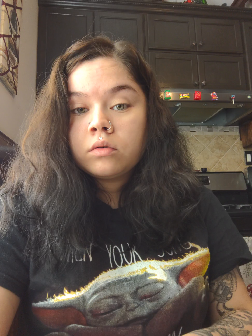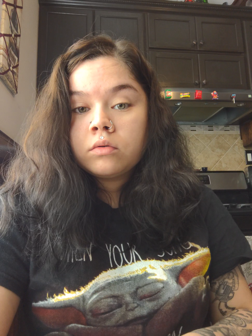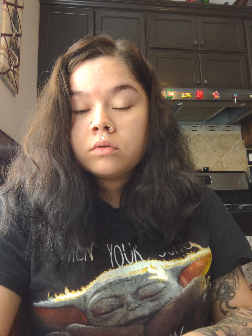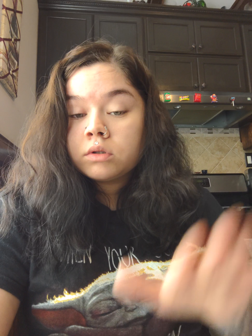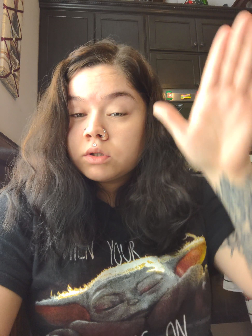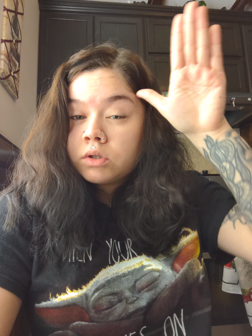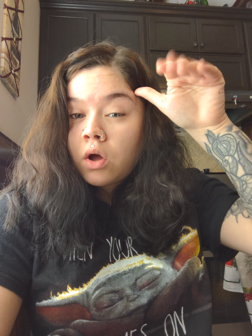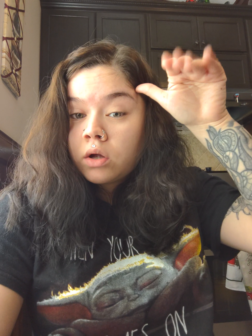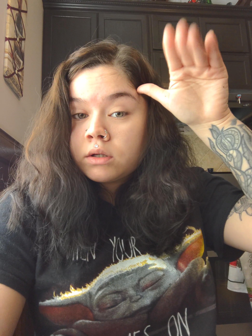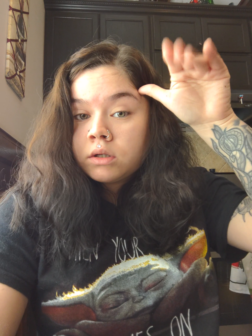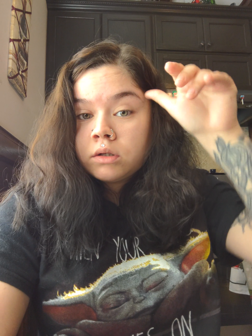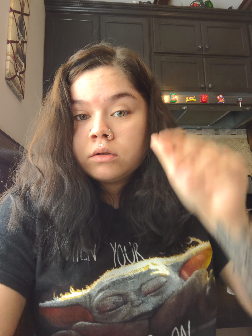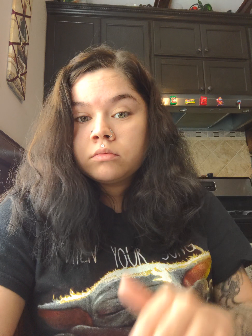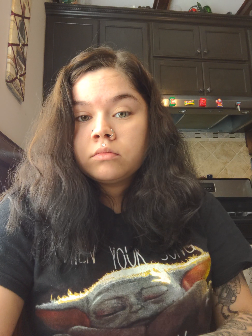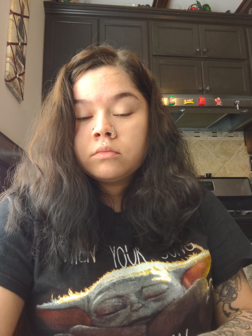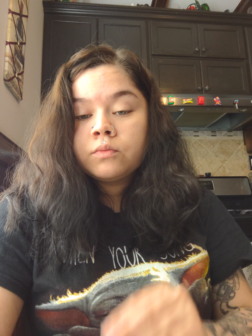donkey